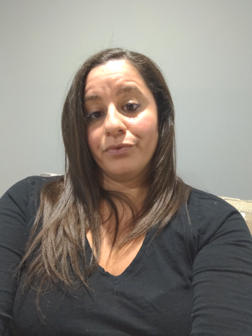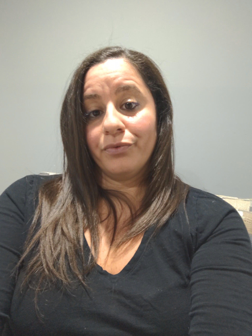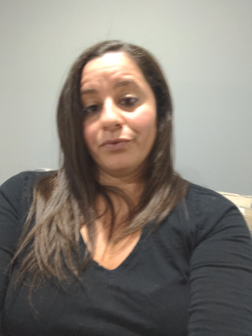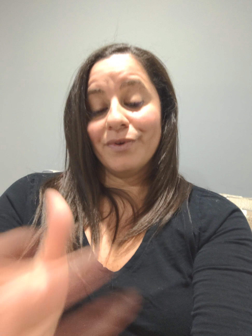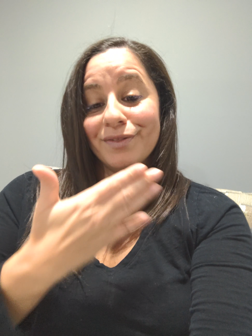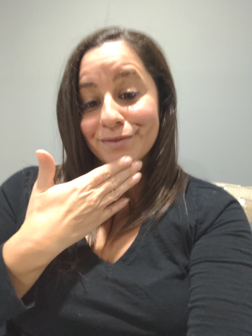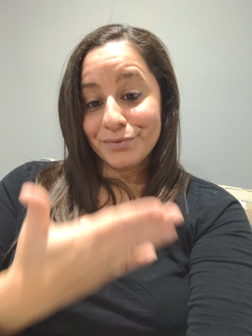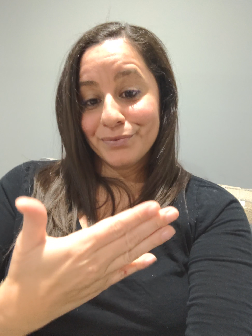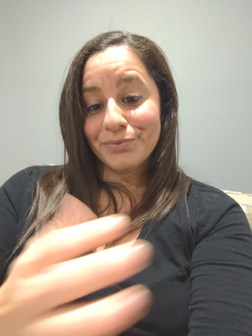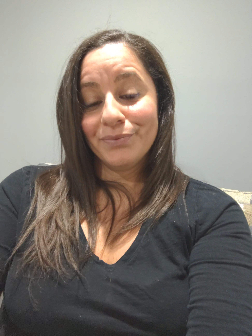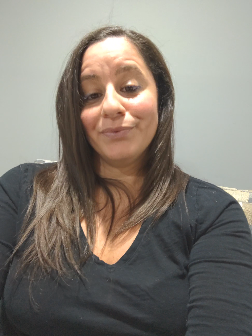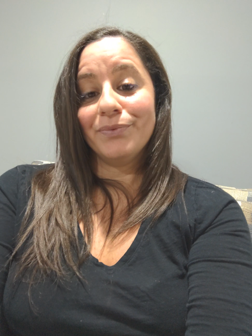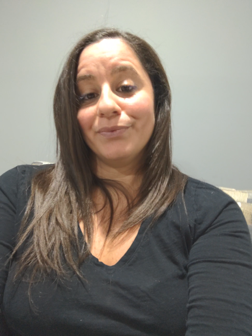thank you